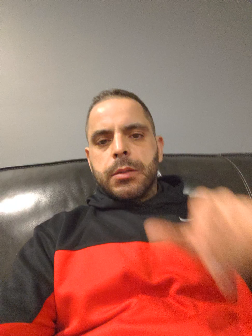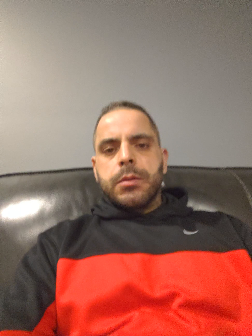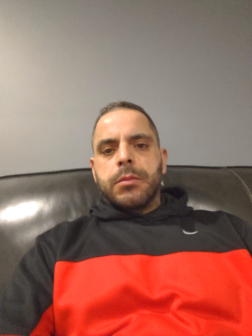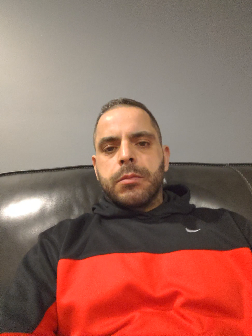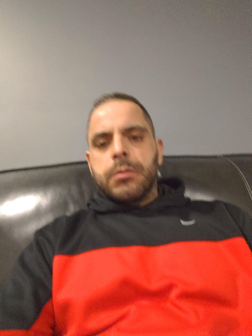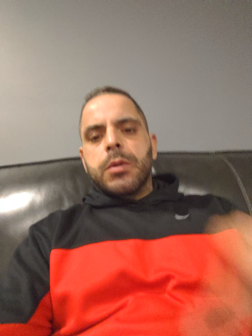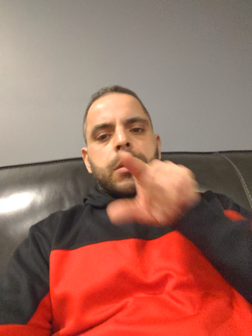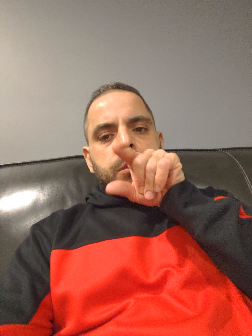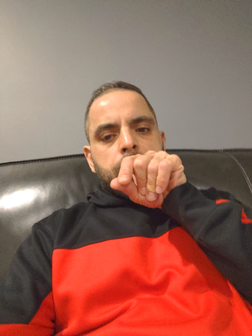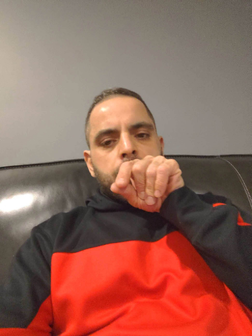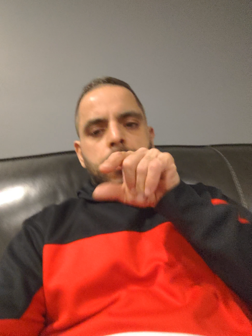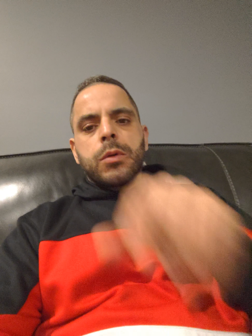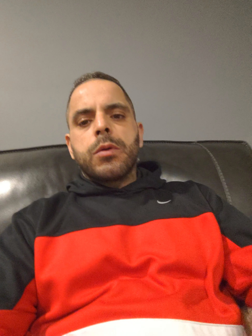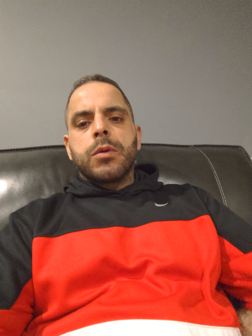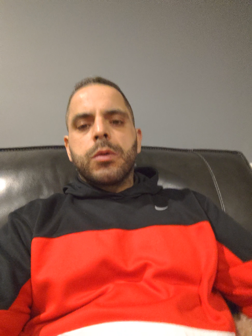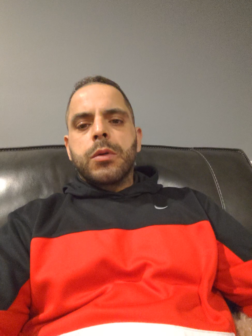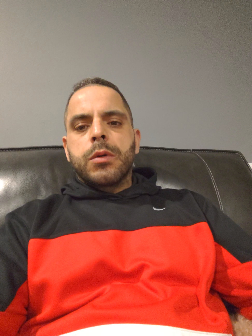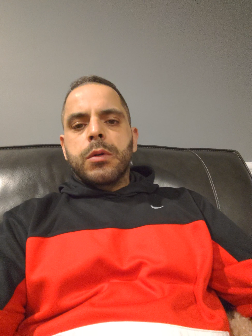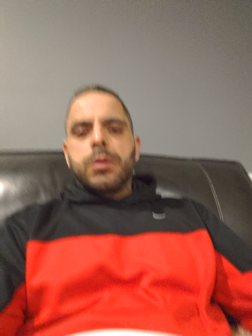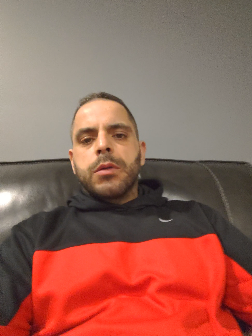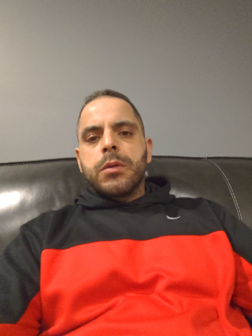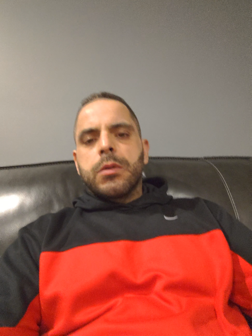bird